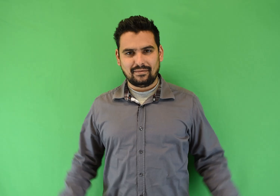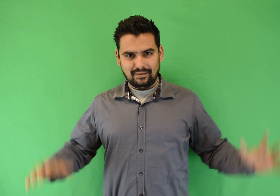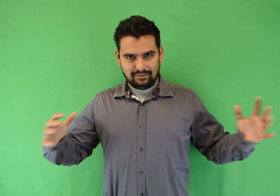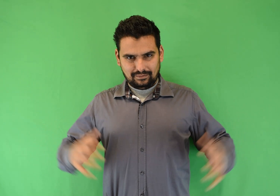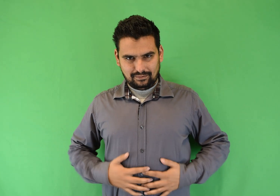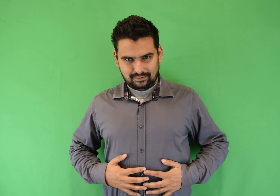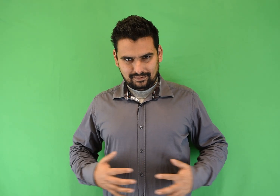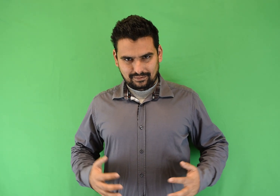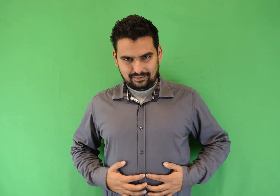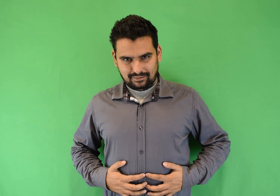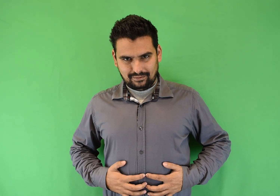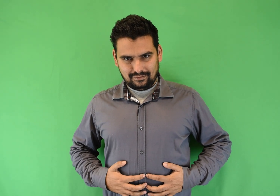estómago